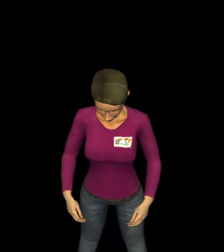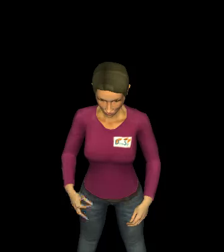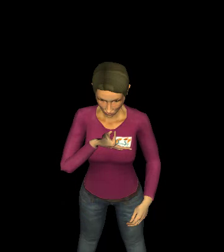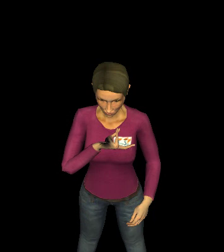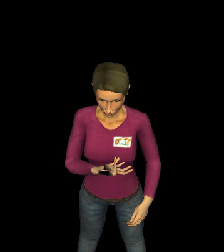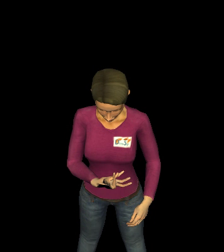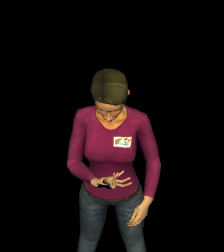ابن